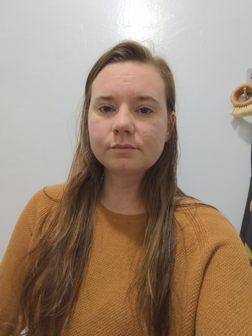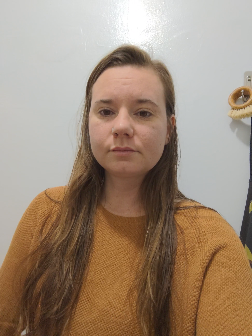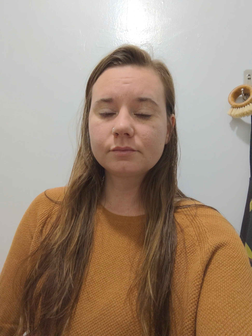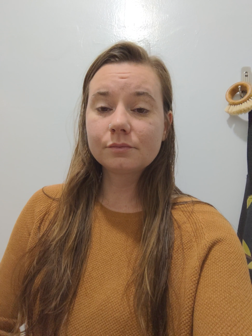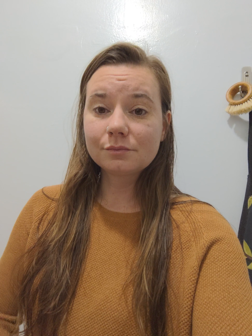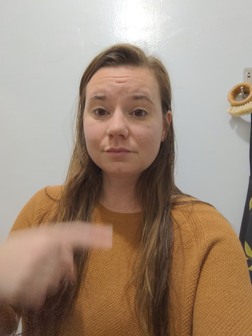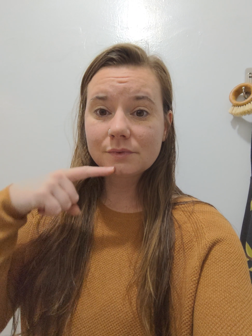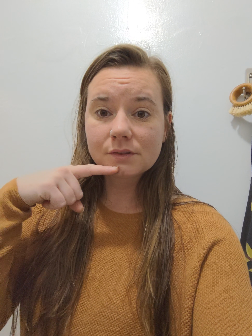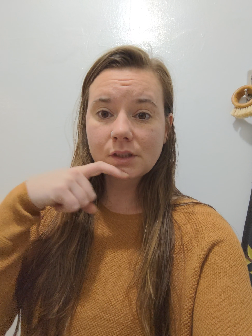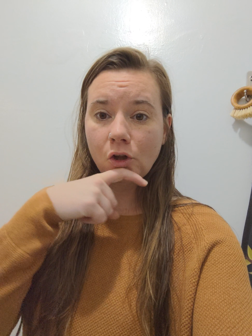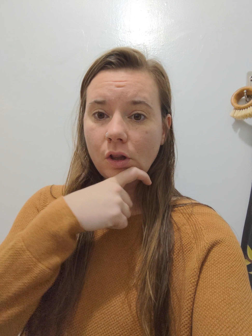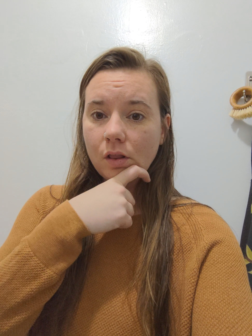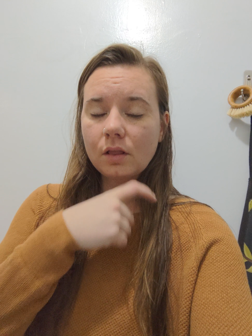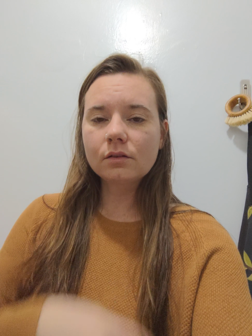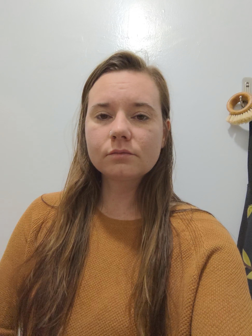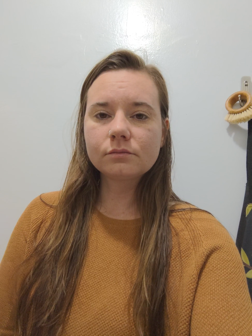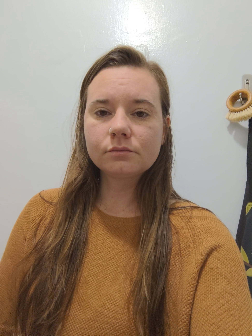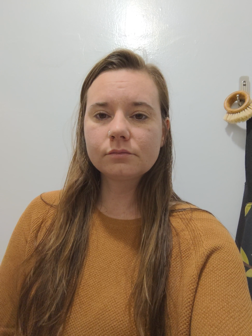cereal